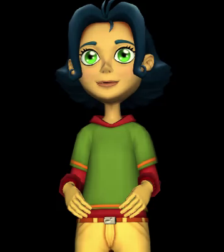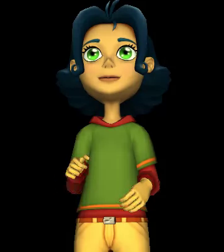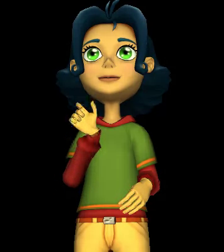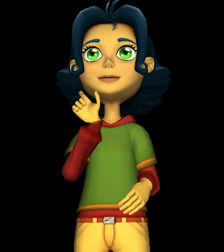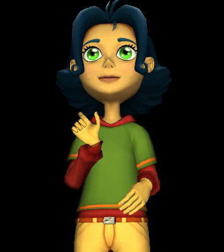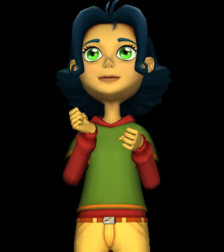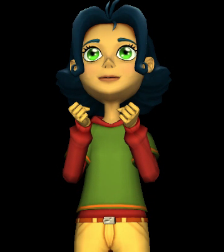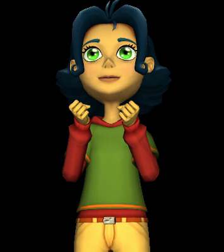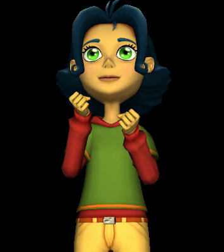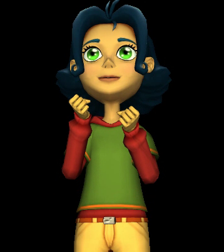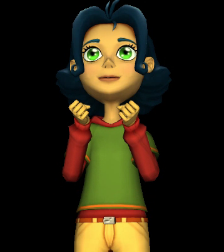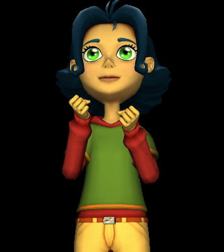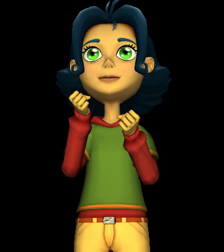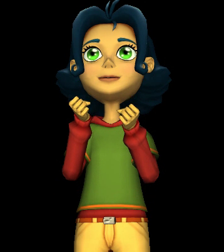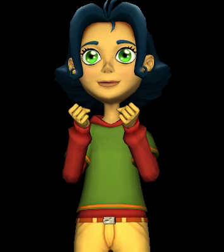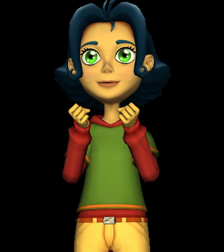سائق